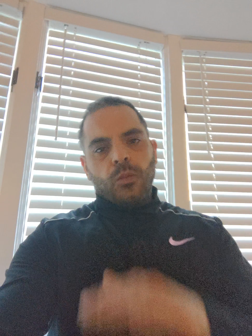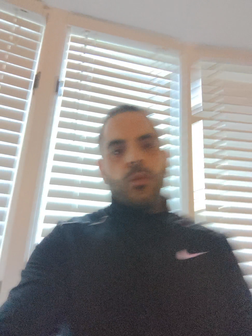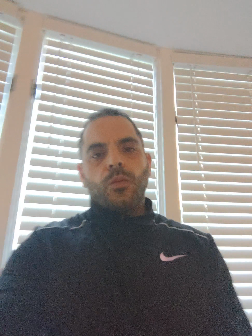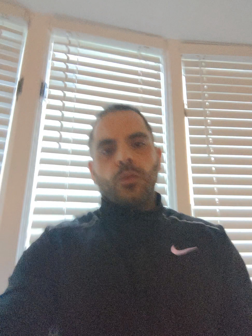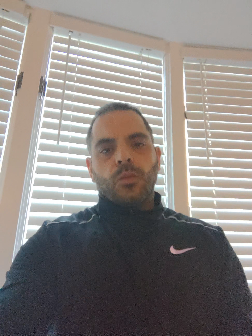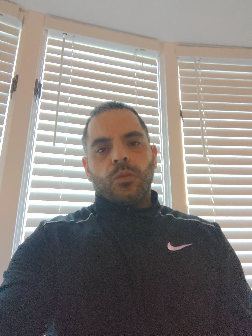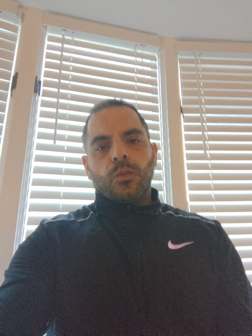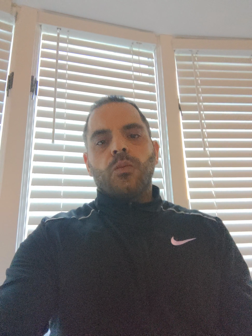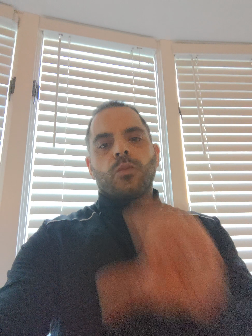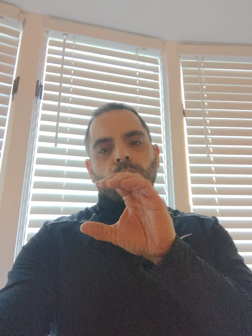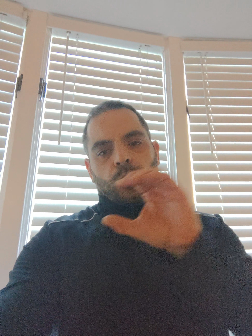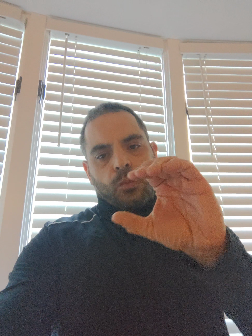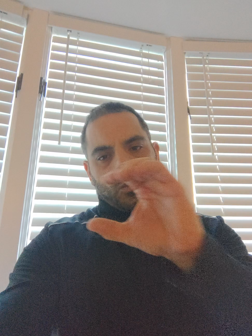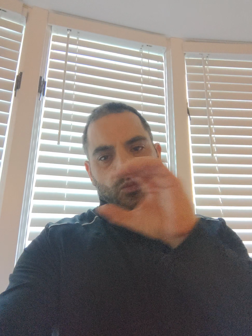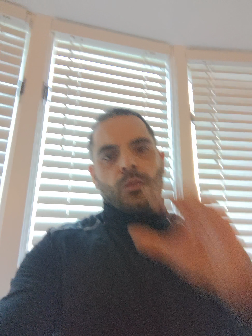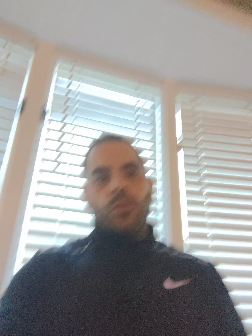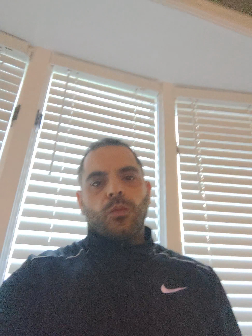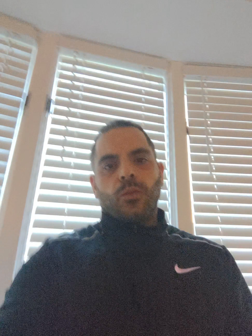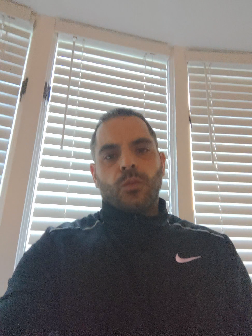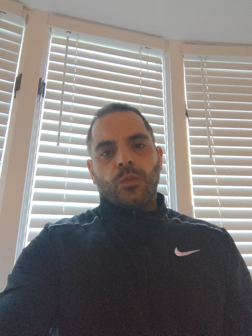chocolate